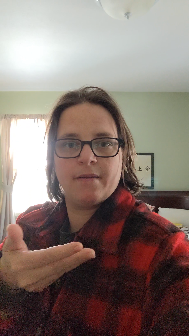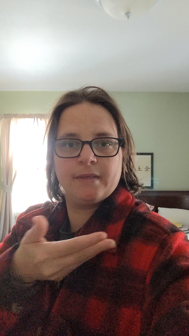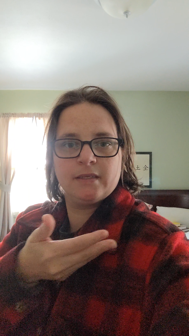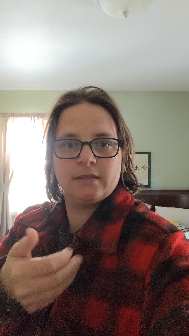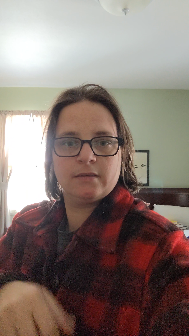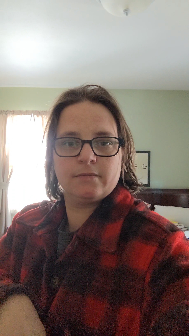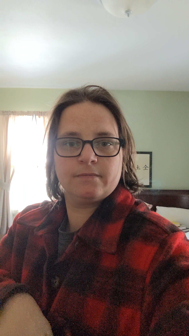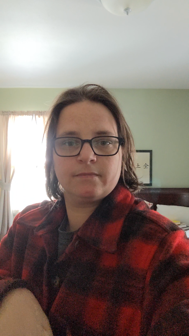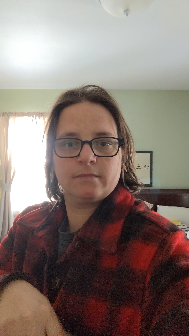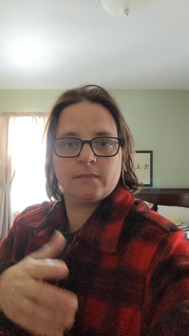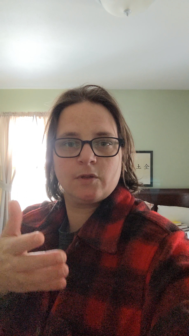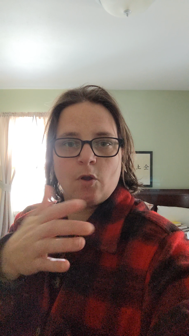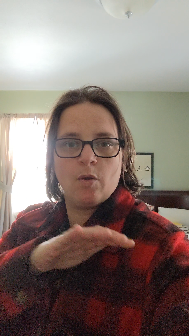cover